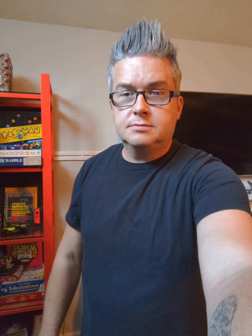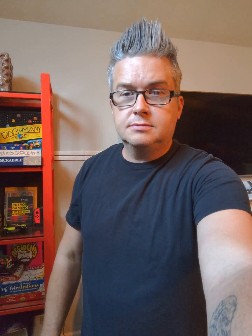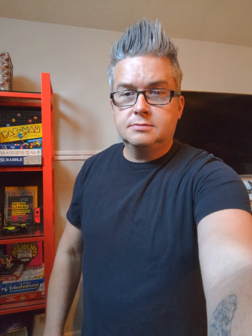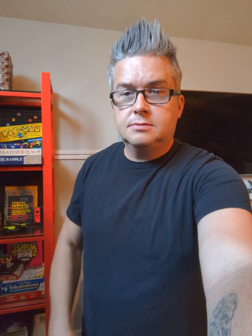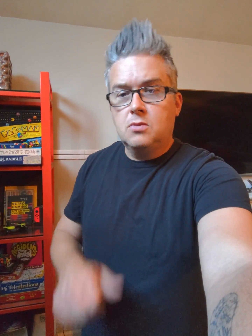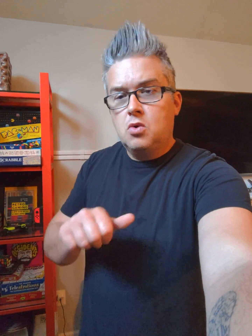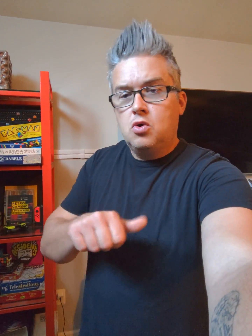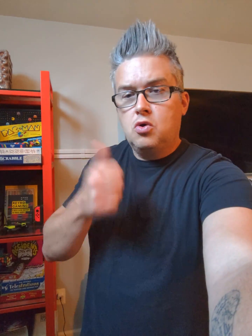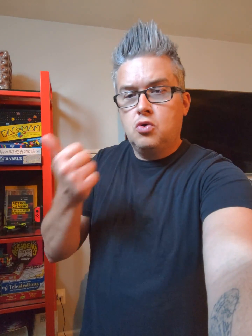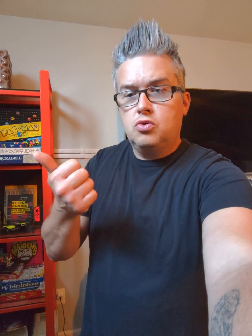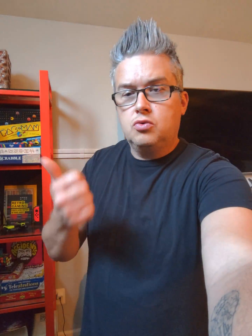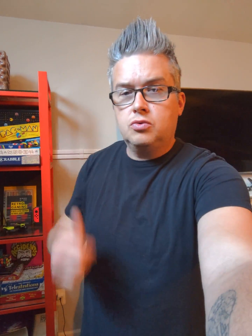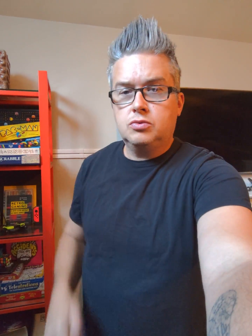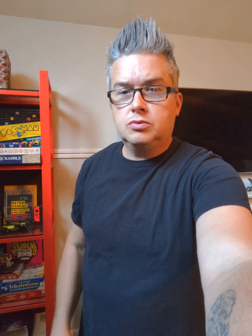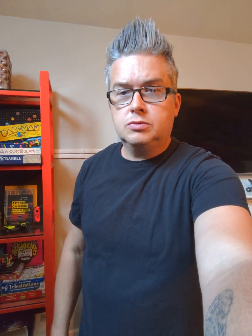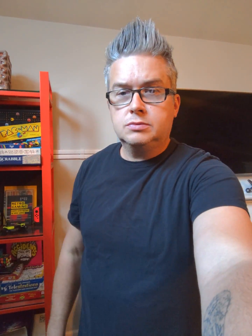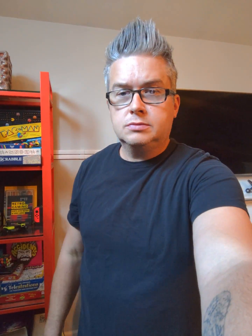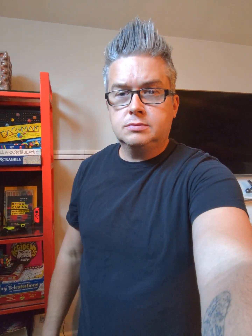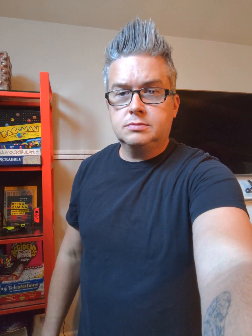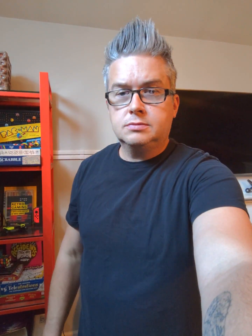other